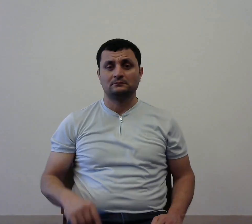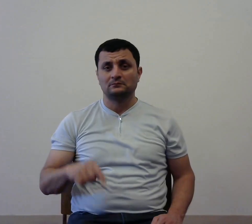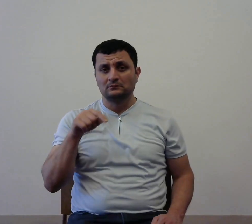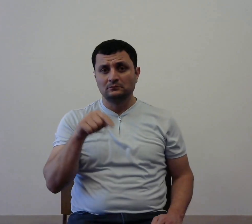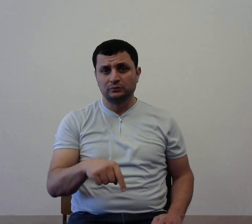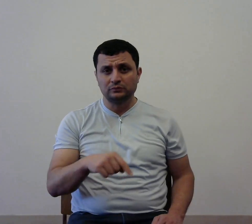bu